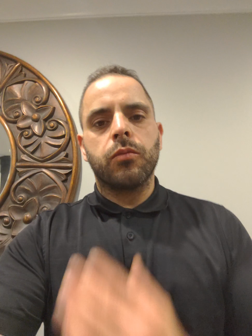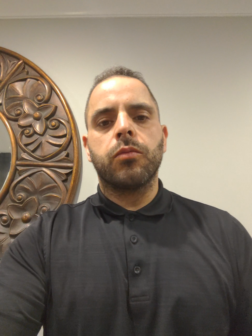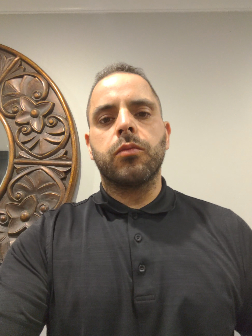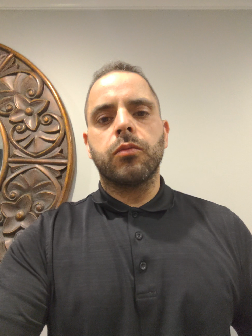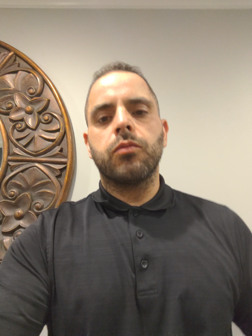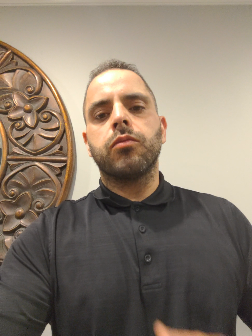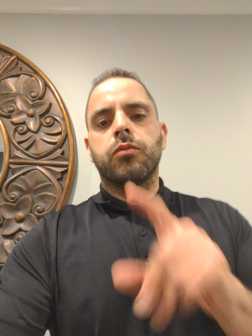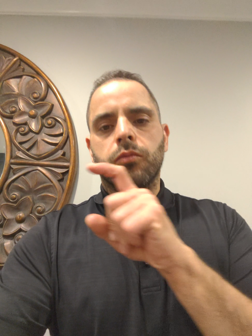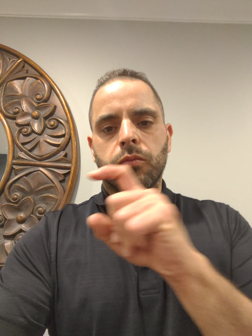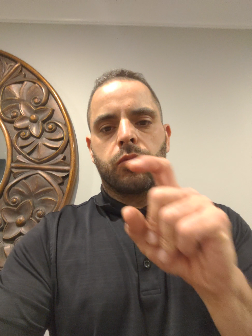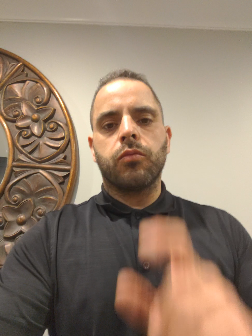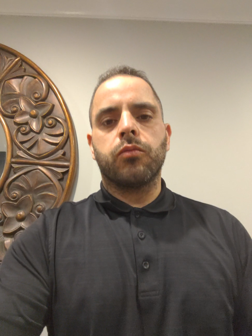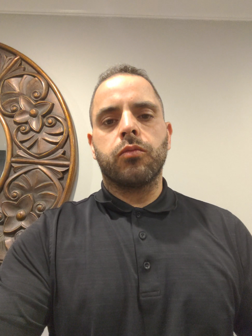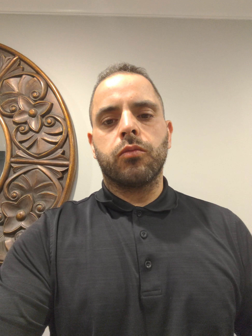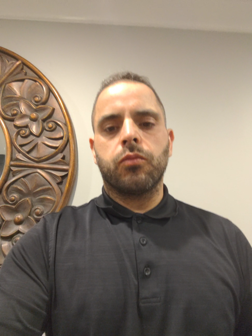closet